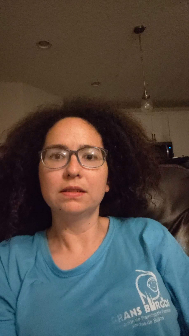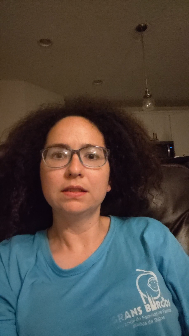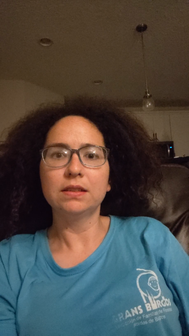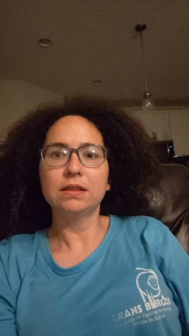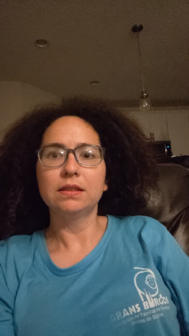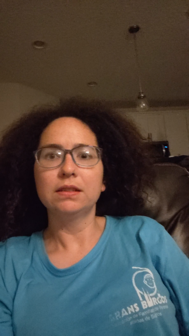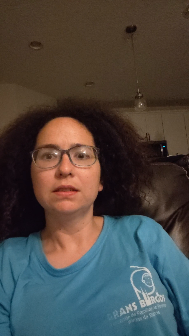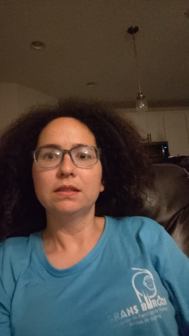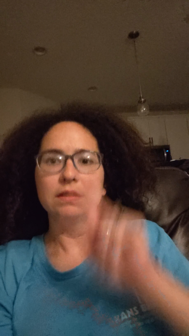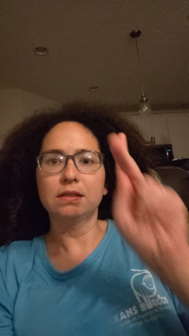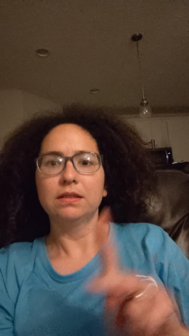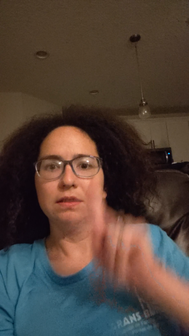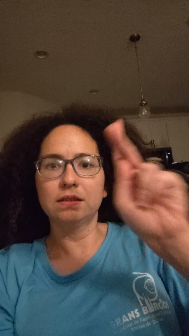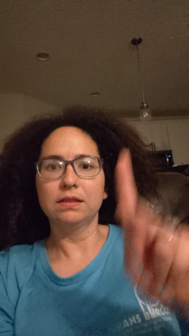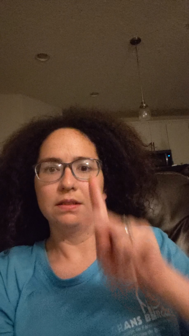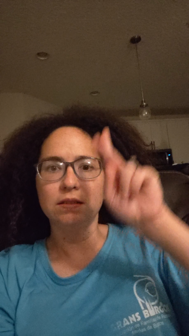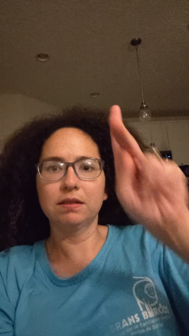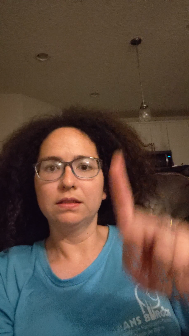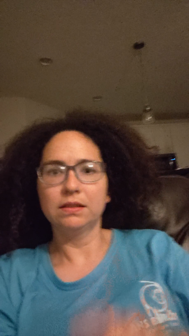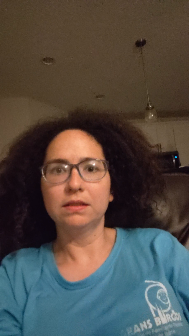people